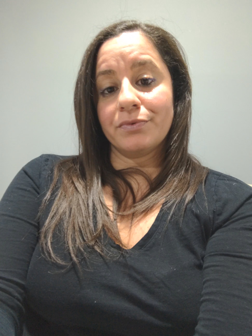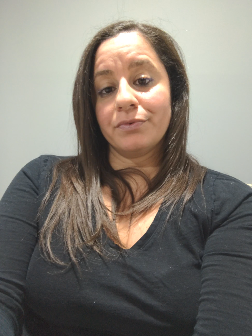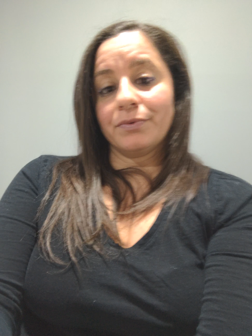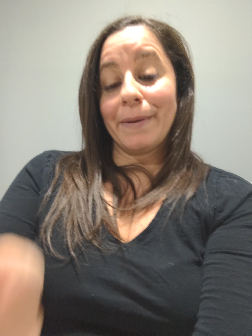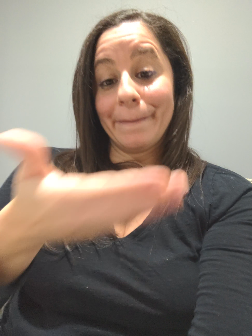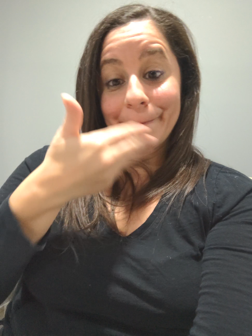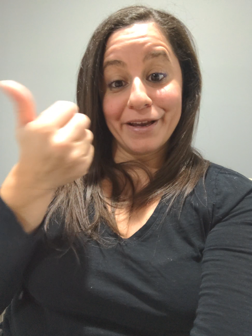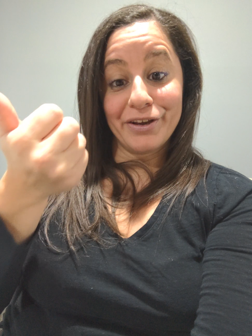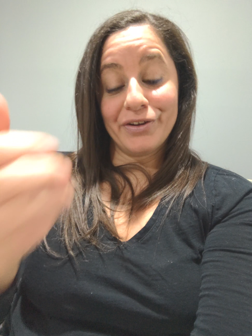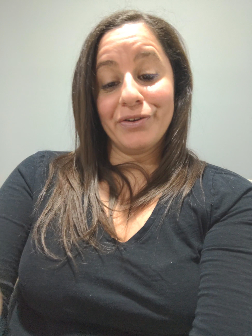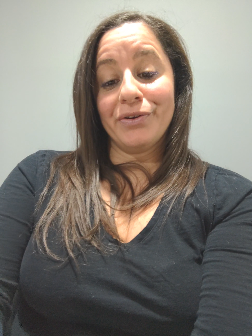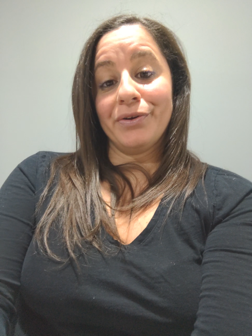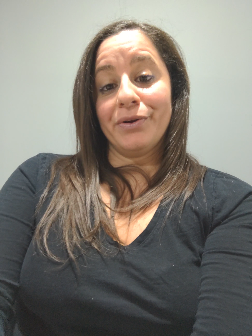better